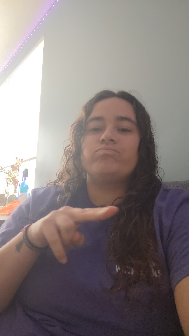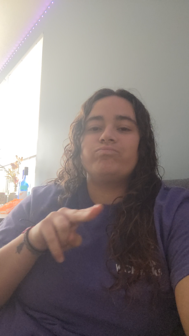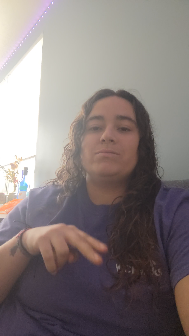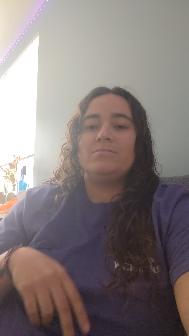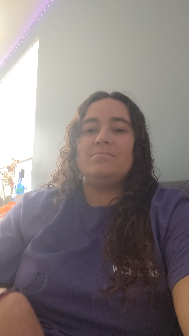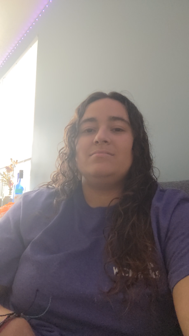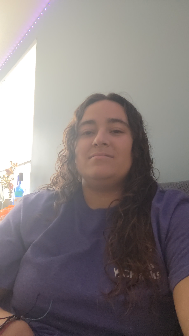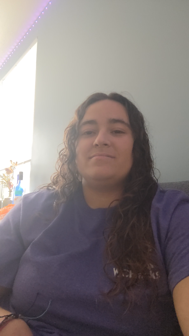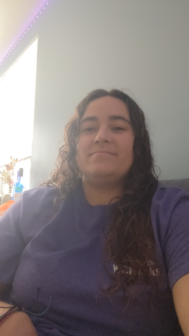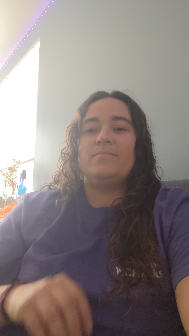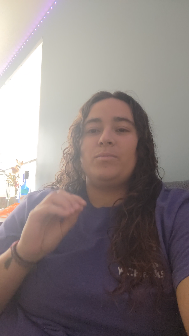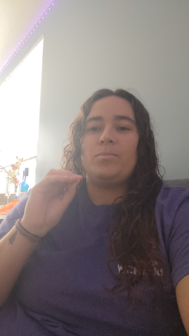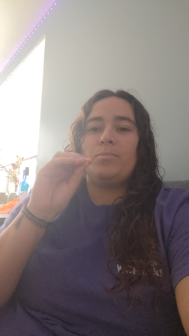put